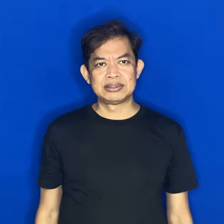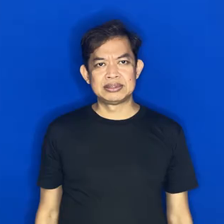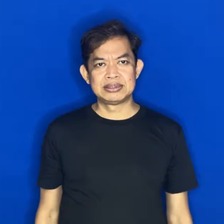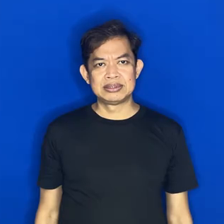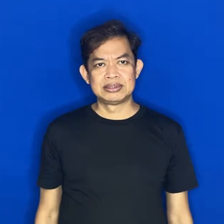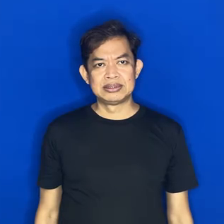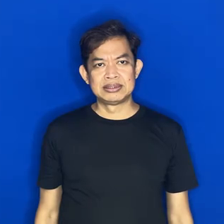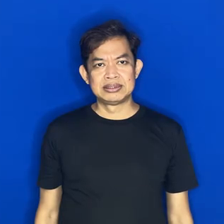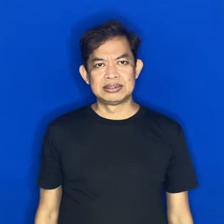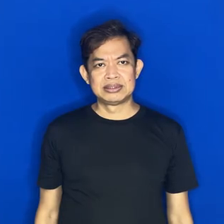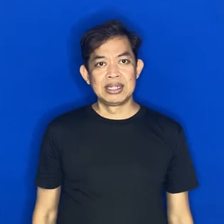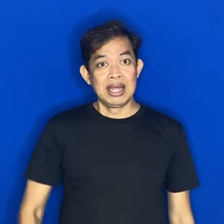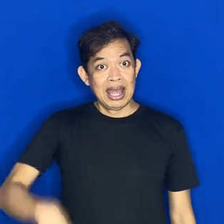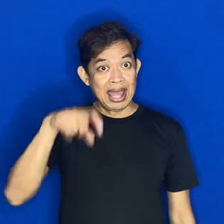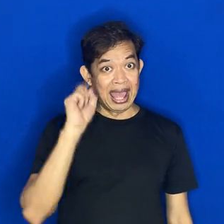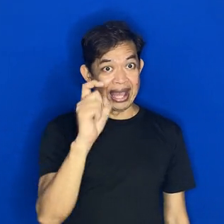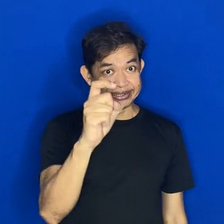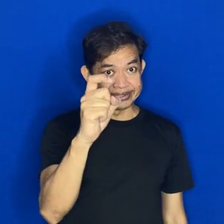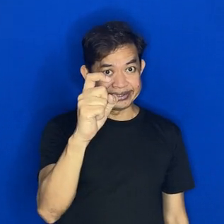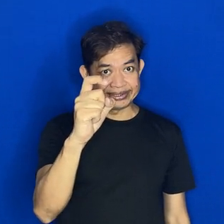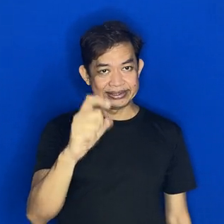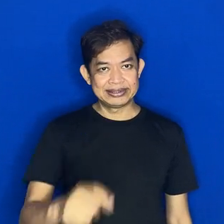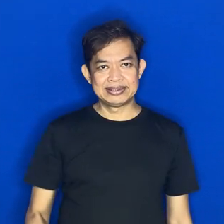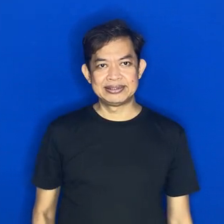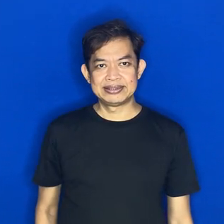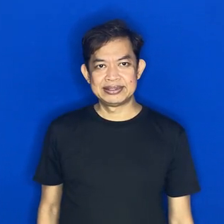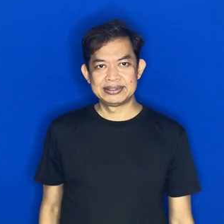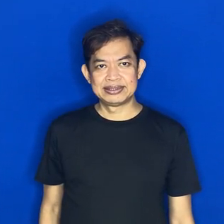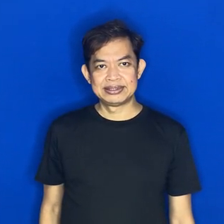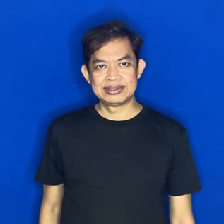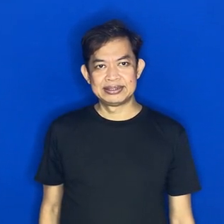fast